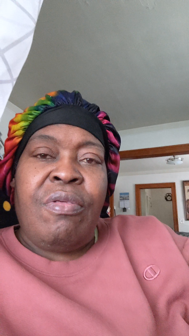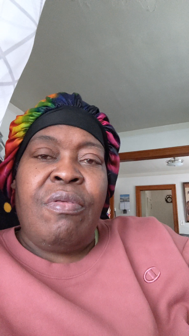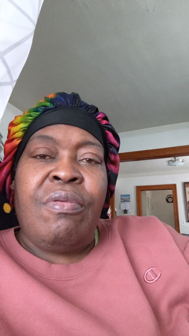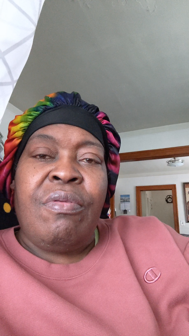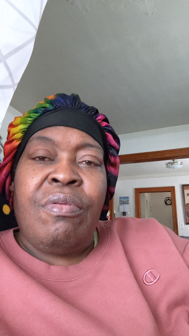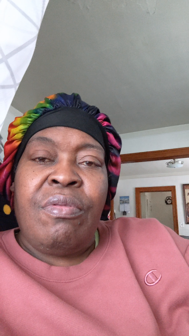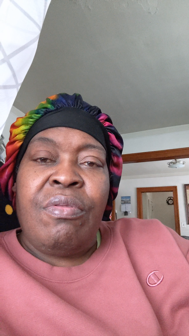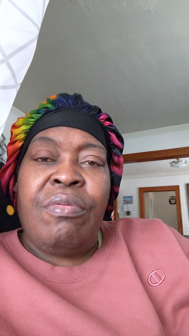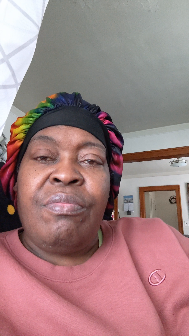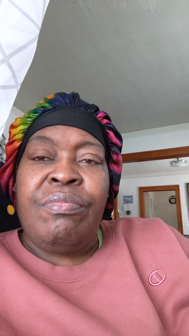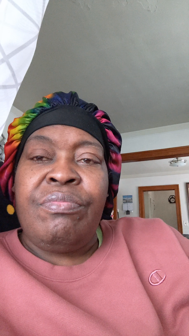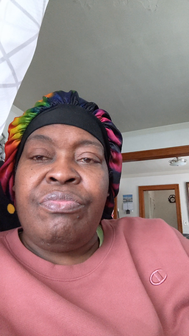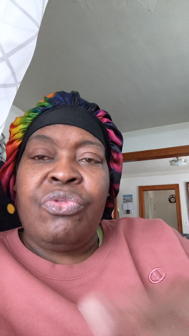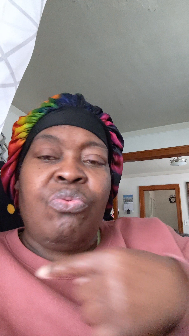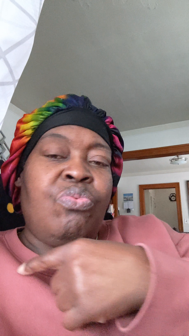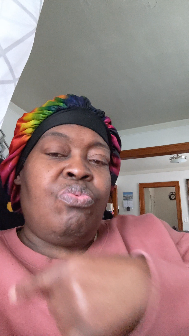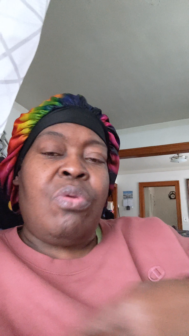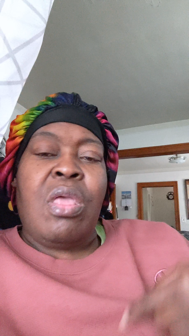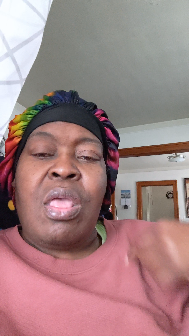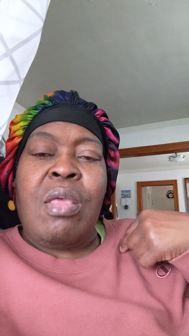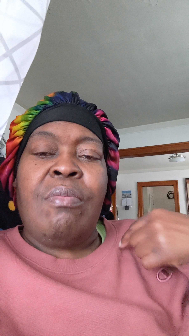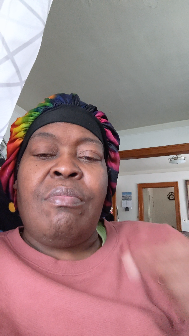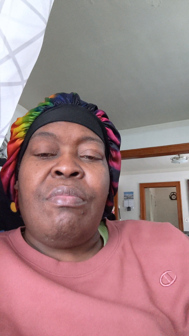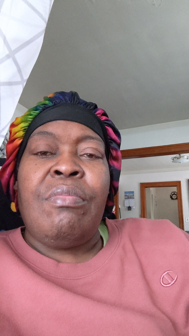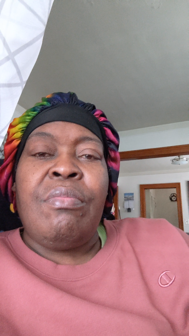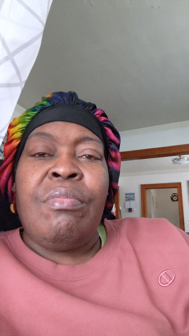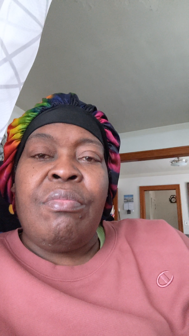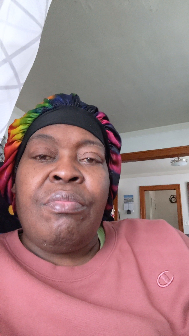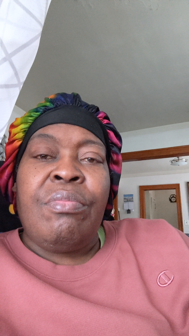bib